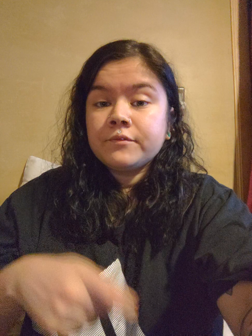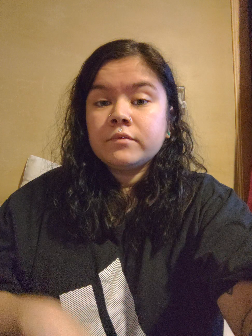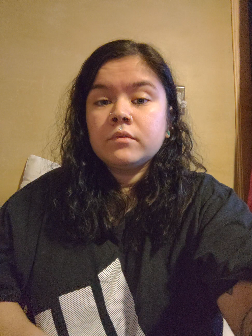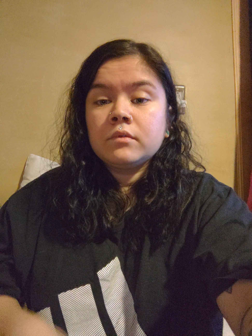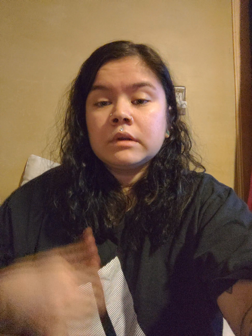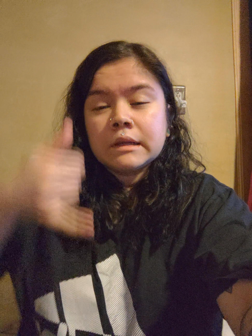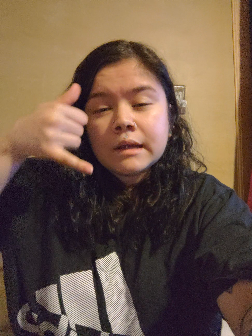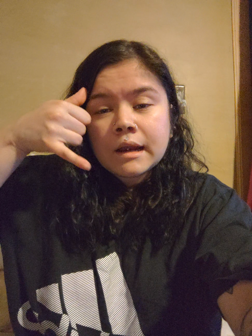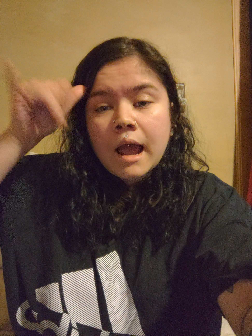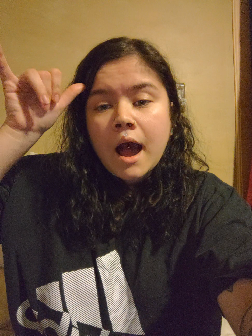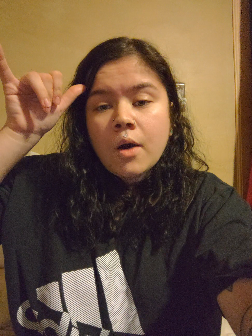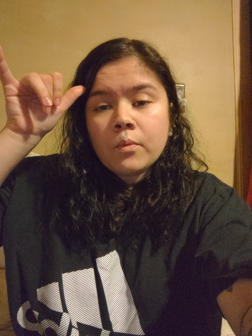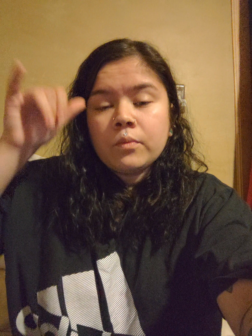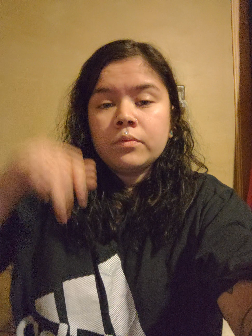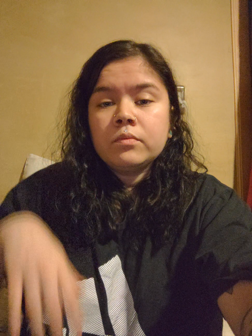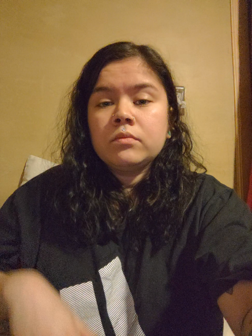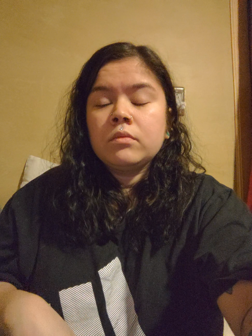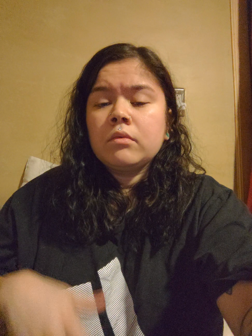cow